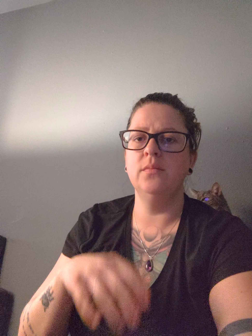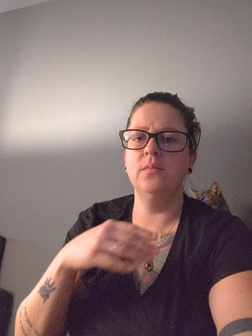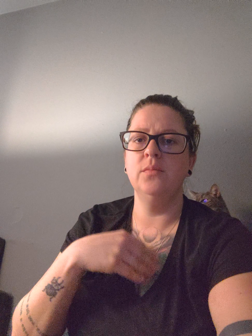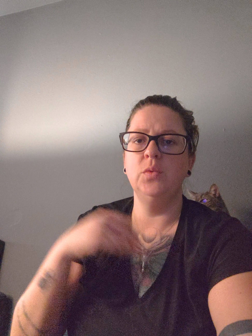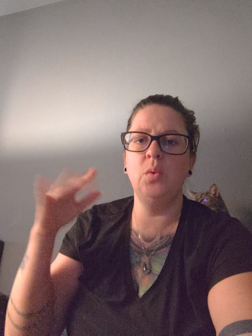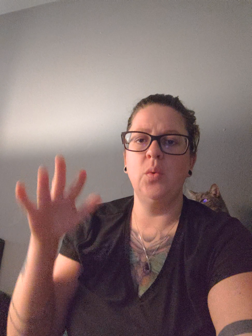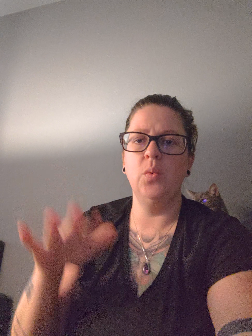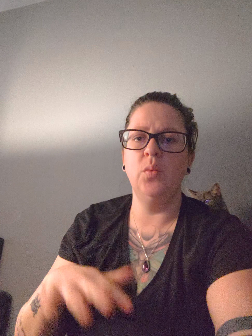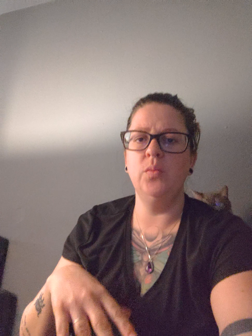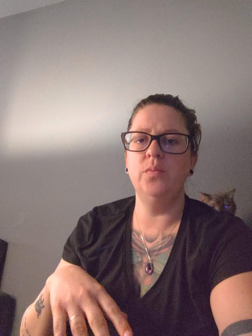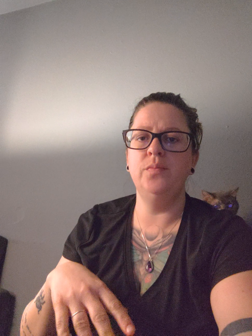snow